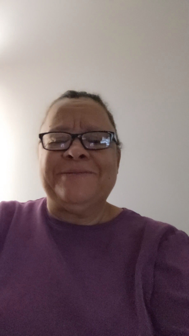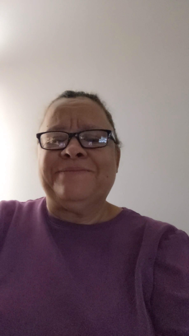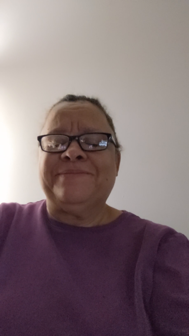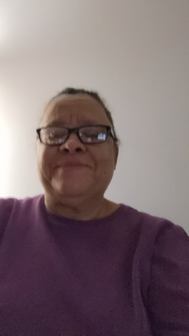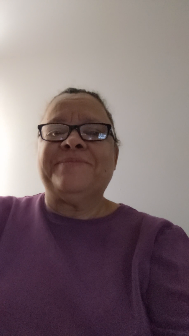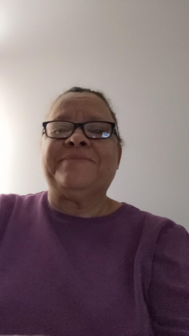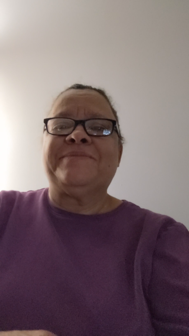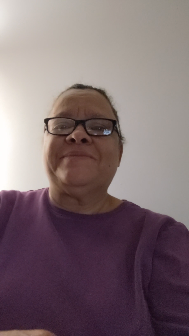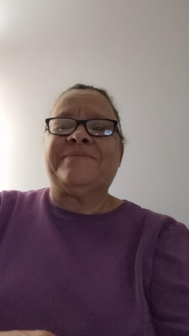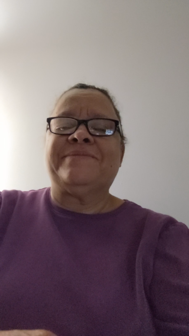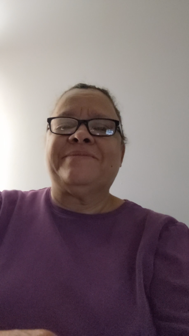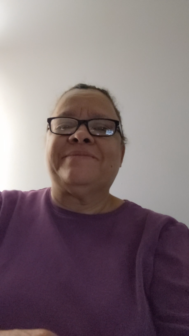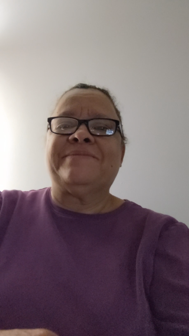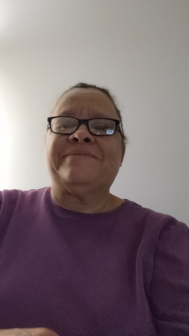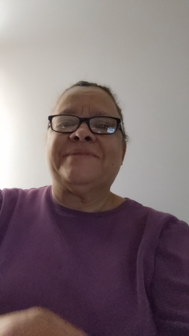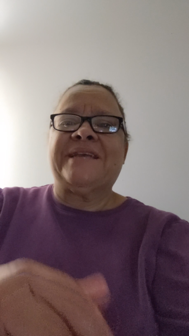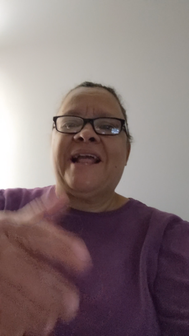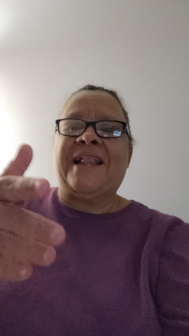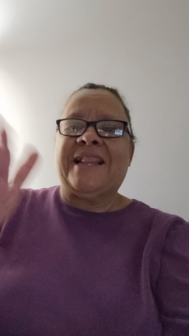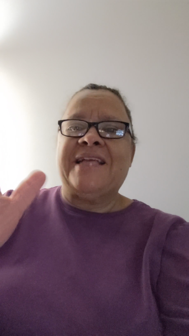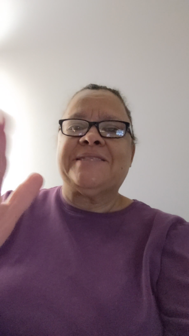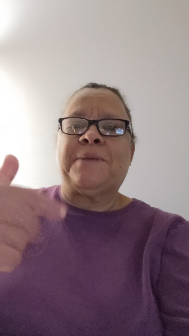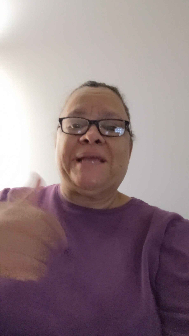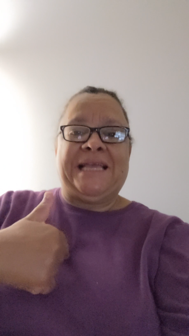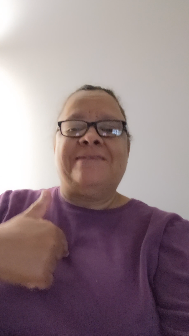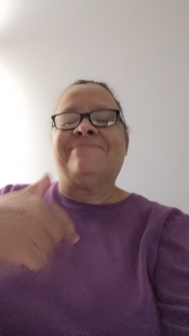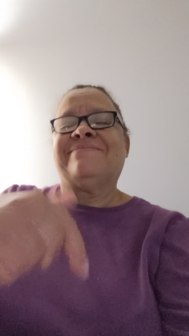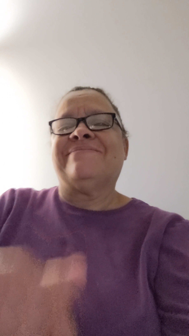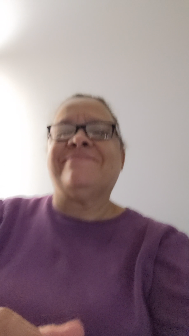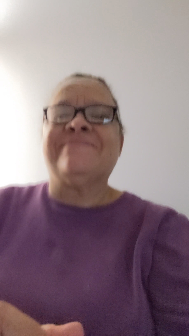let me